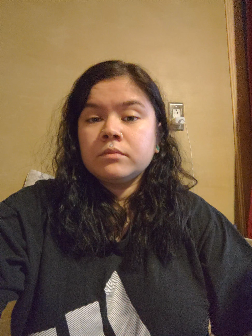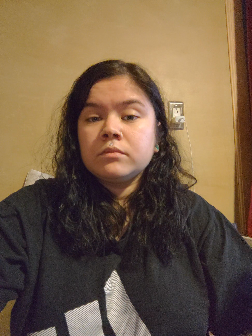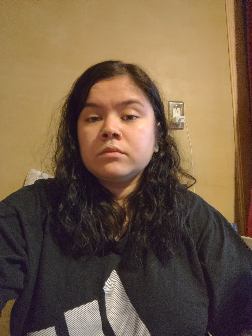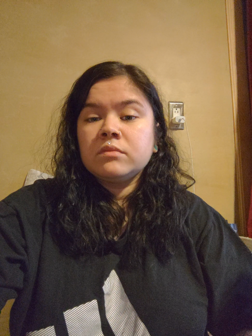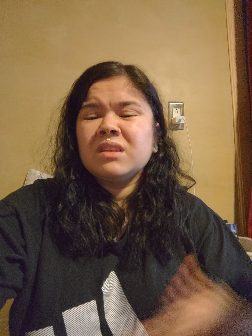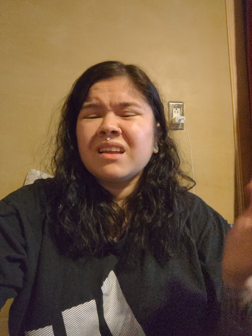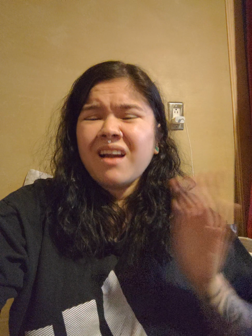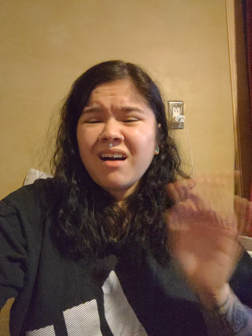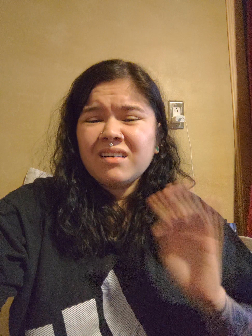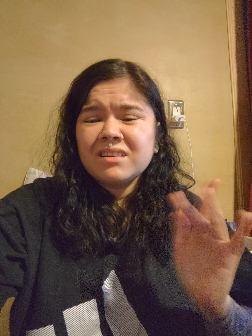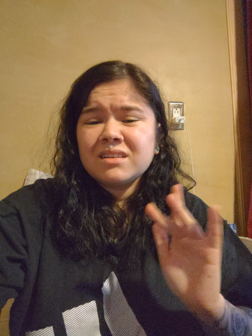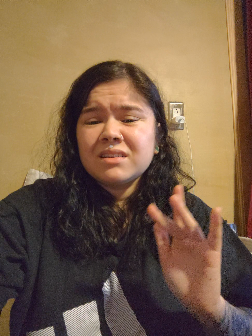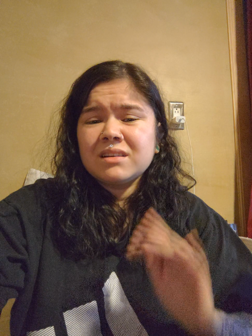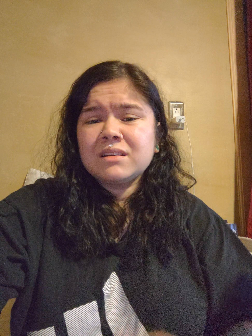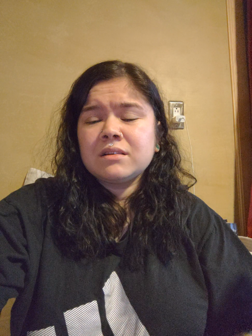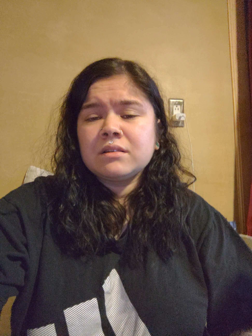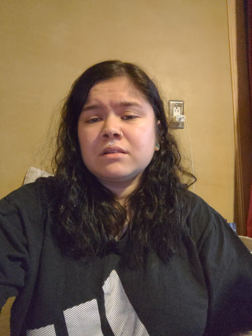yucky